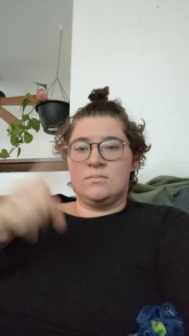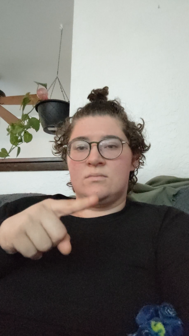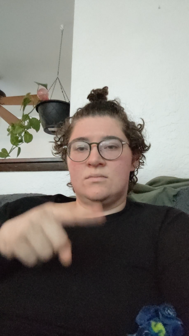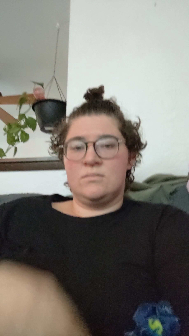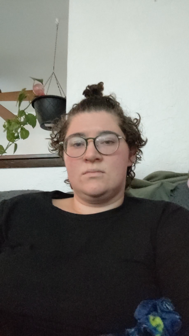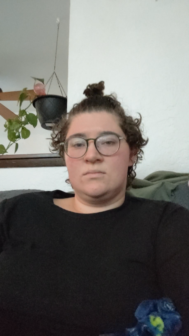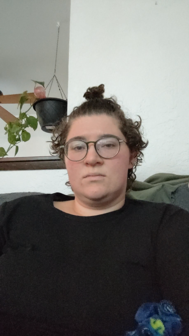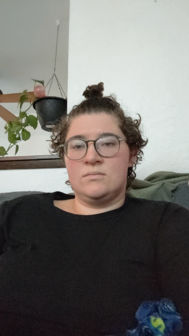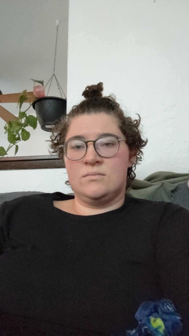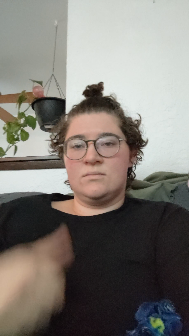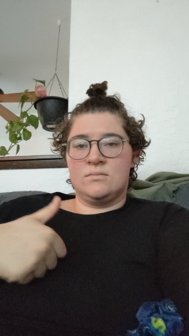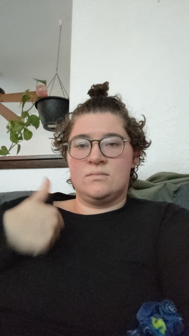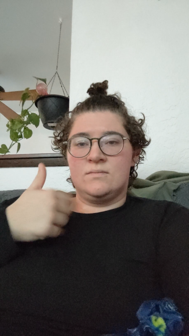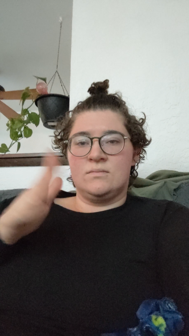living room